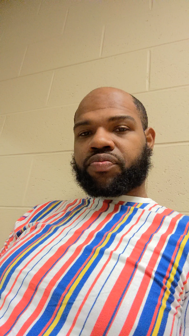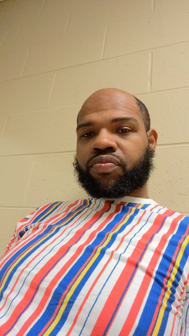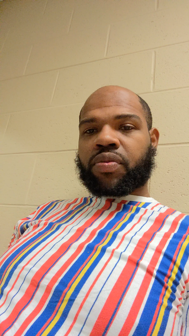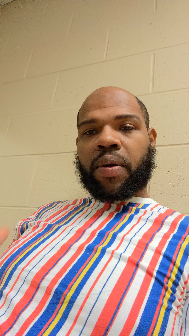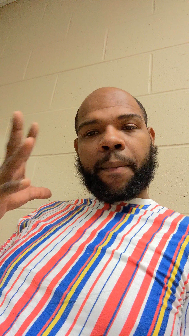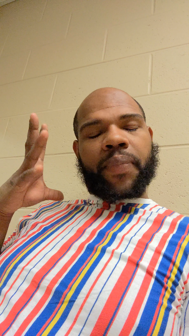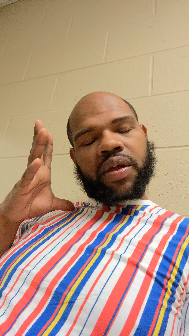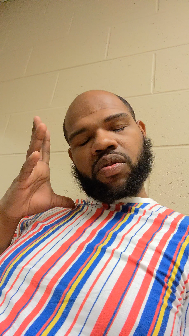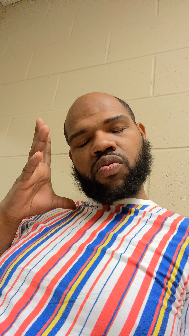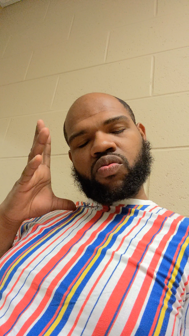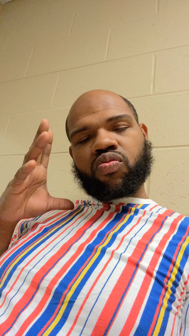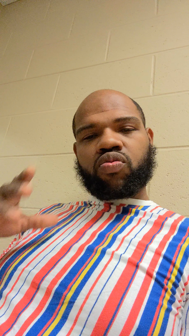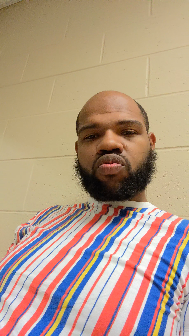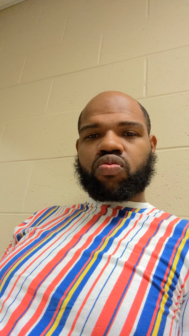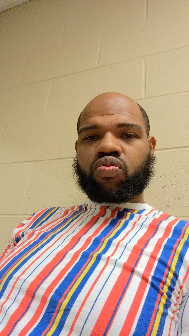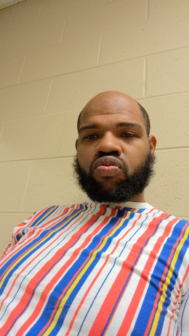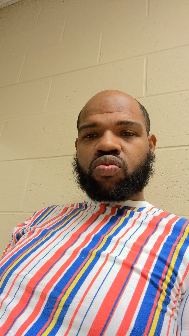pillow